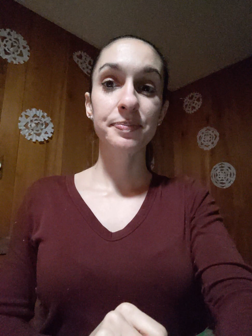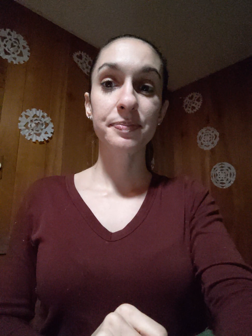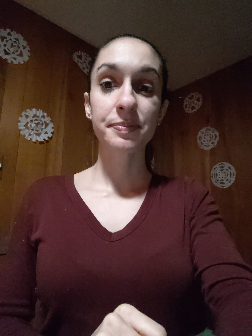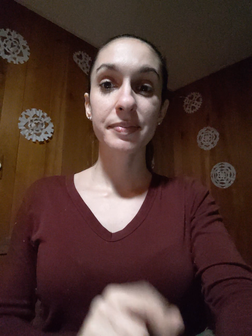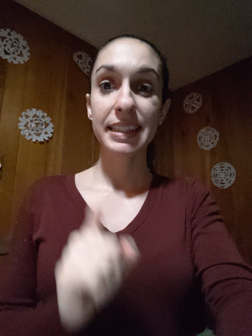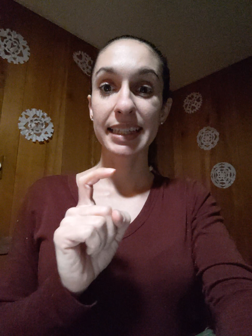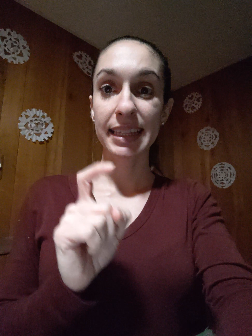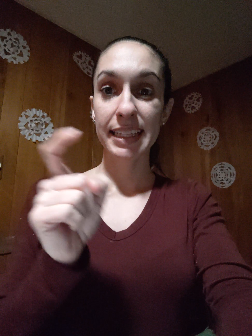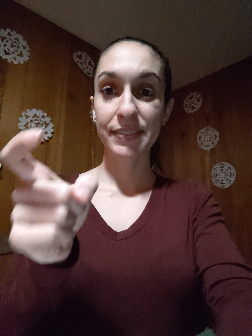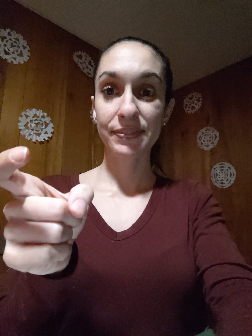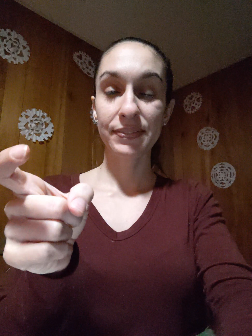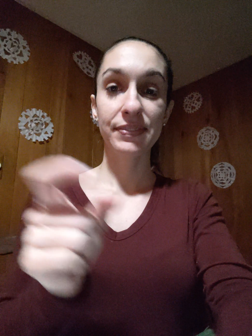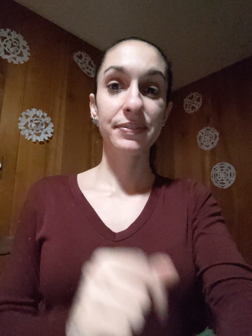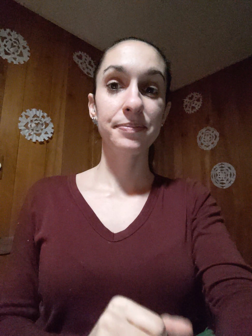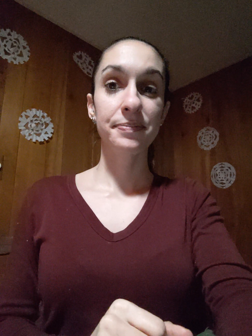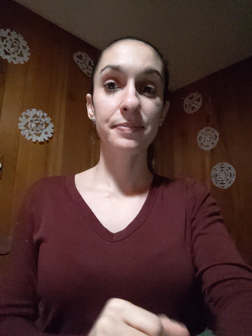gift